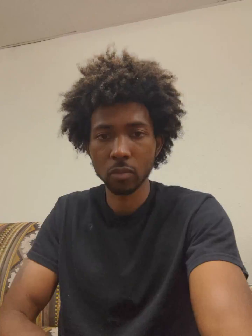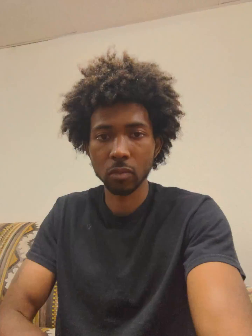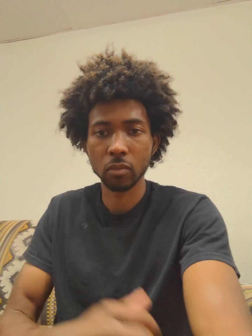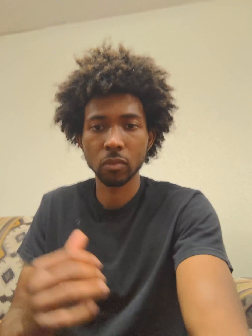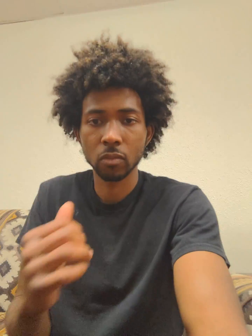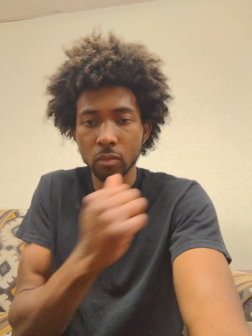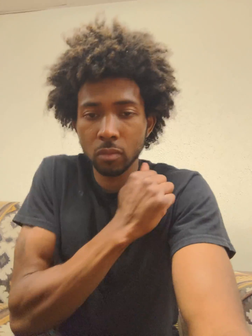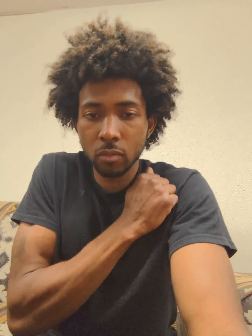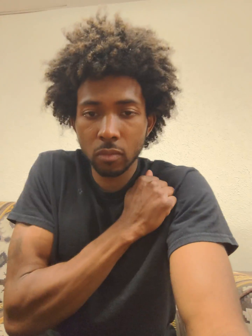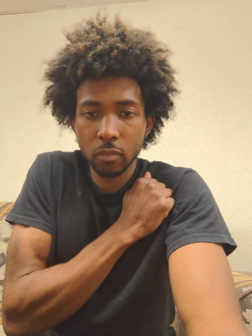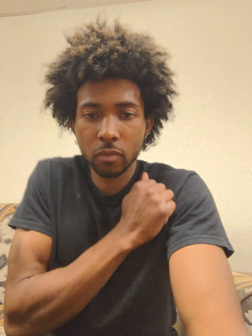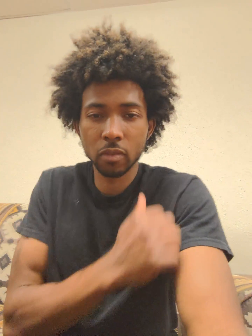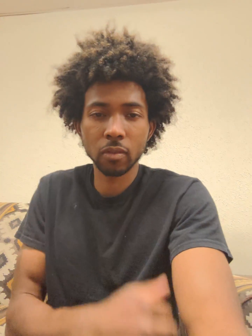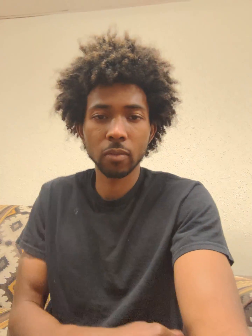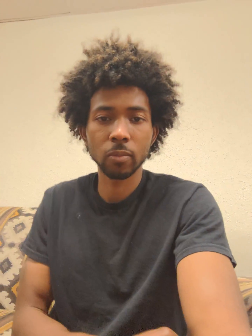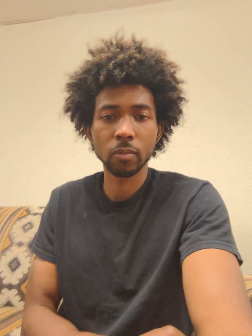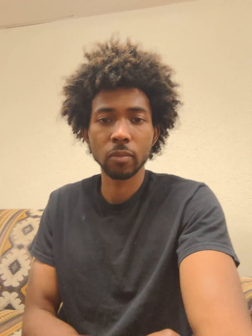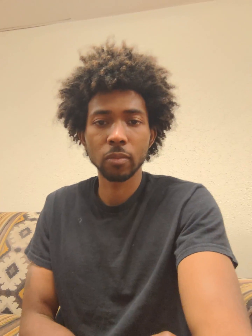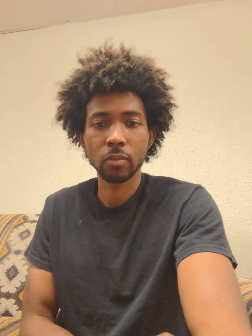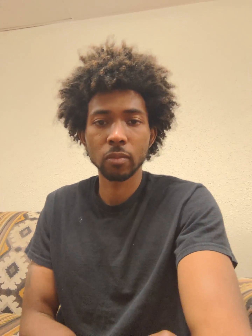hug